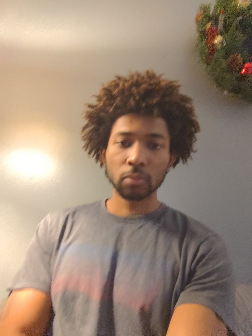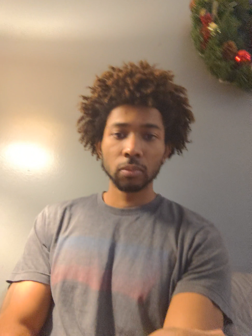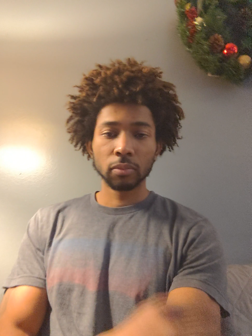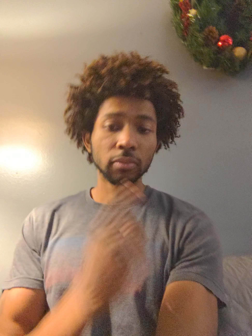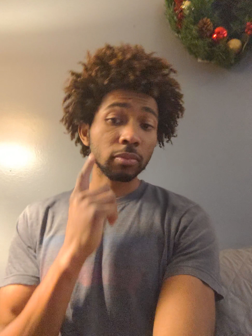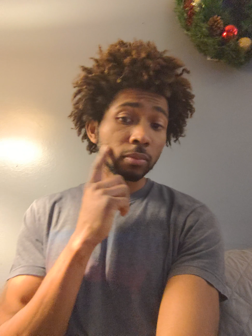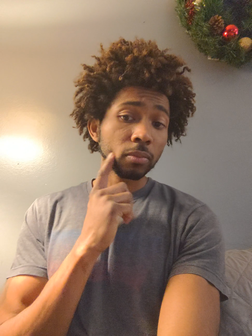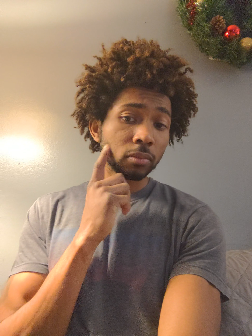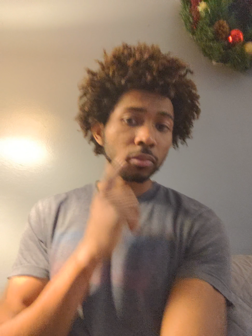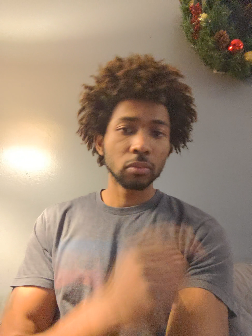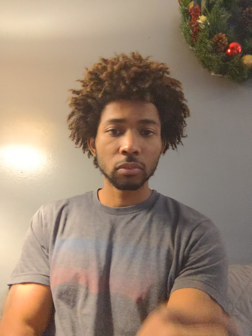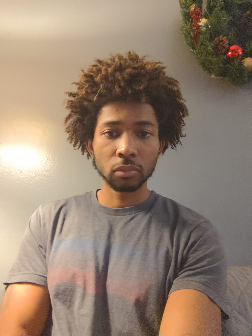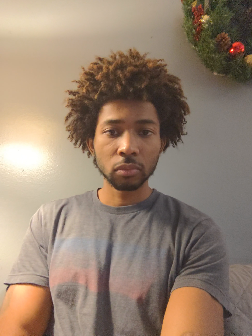cheek